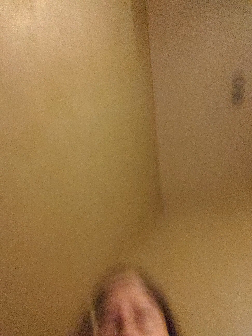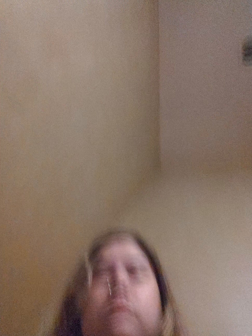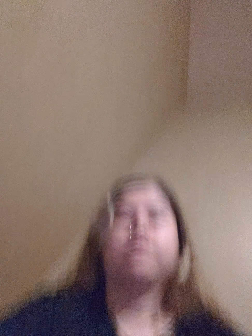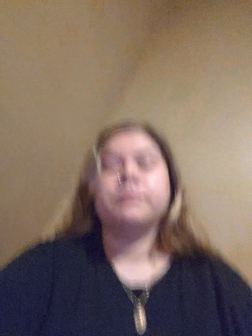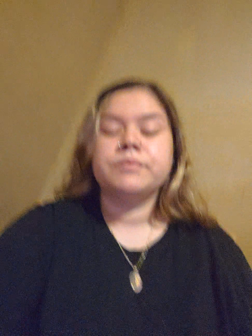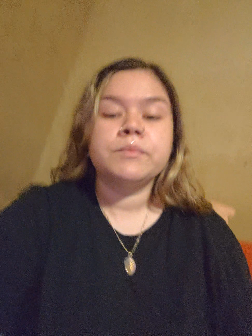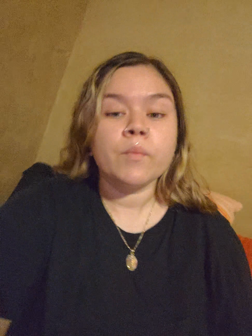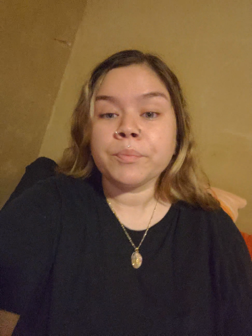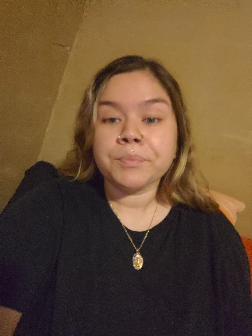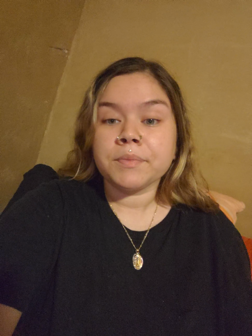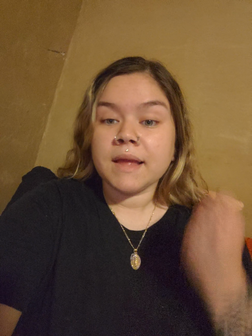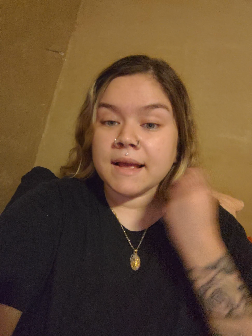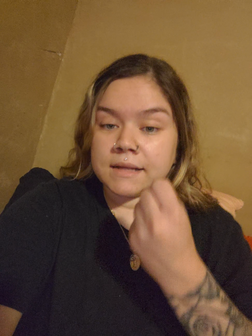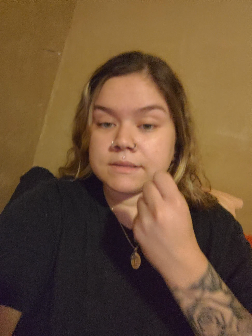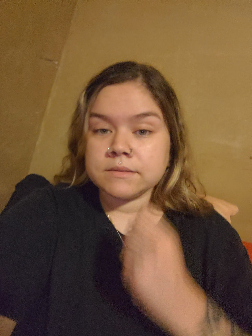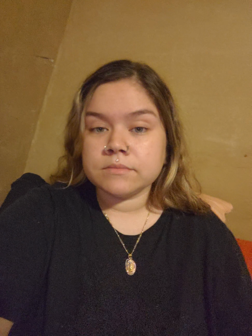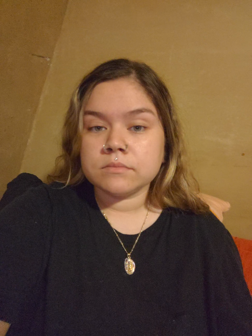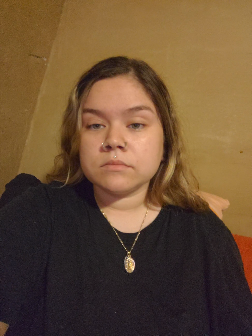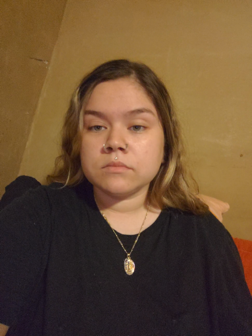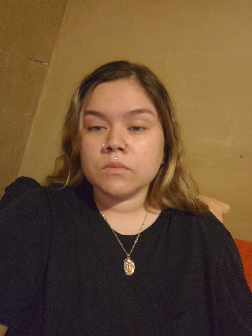hit